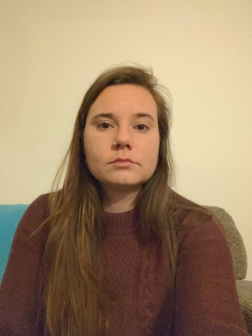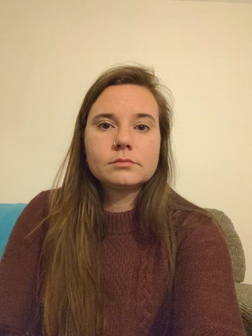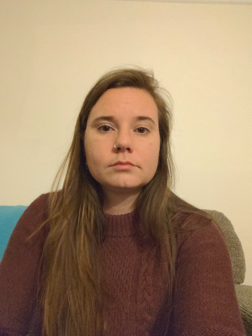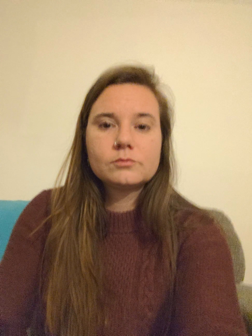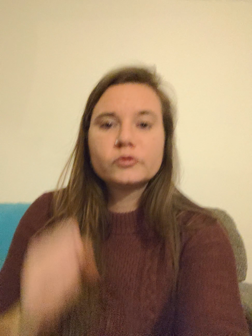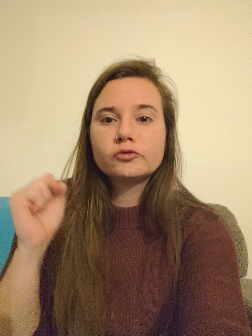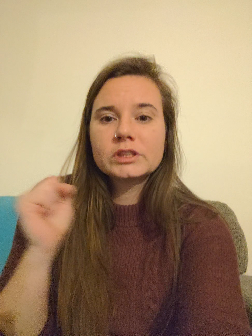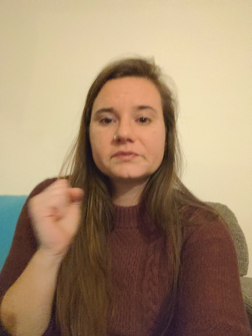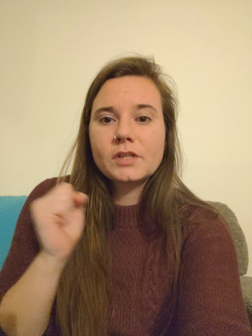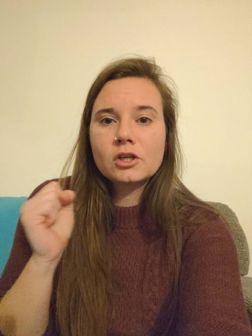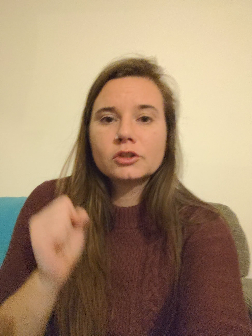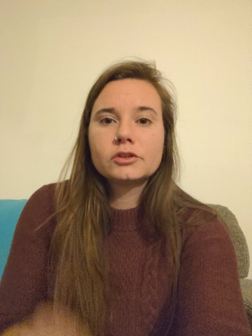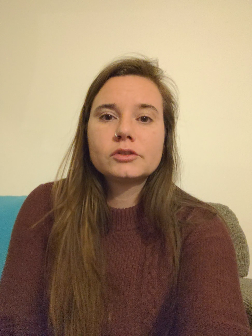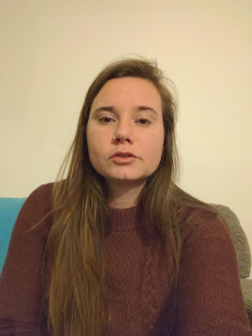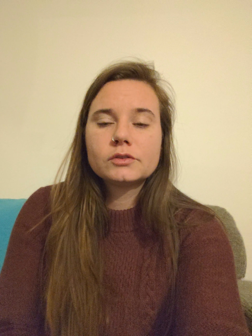refrigerator